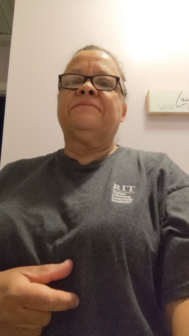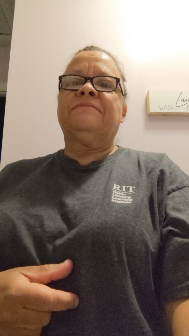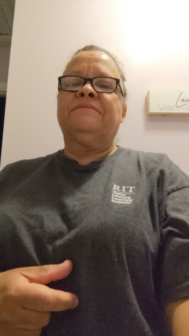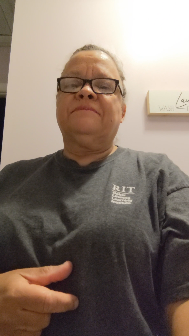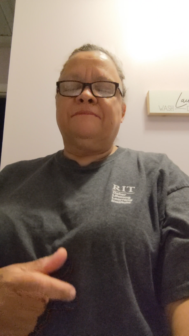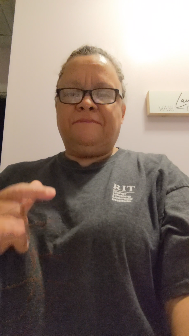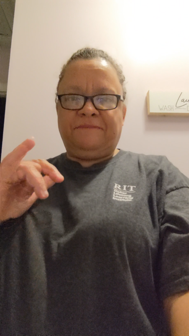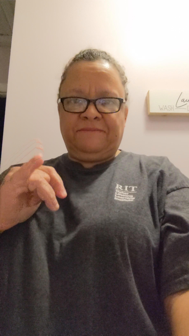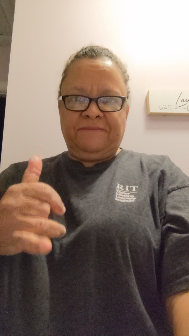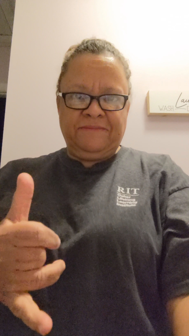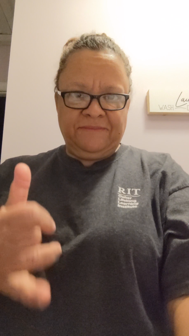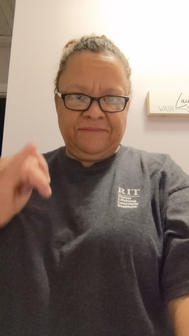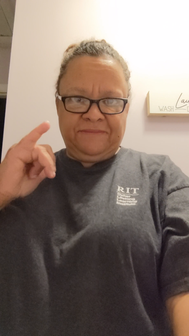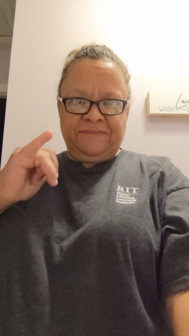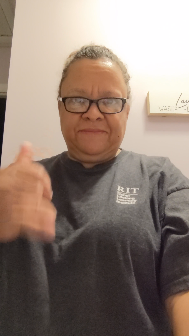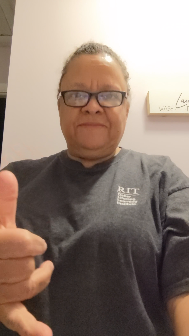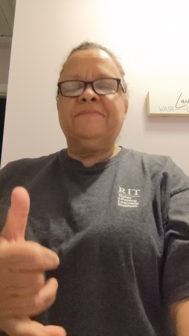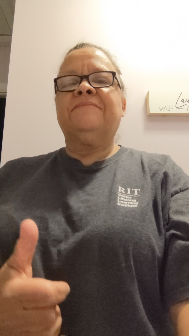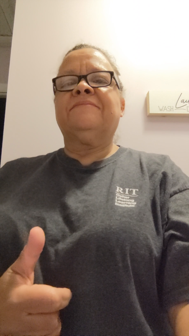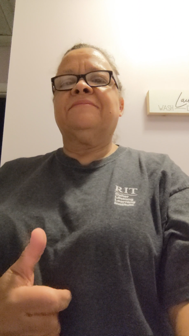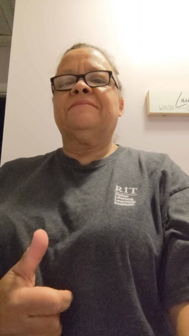rocking chair